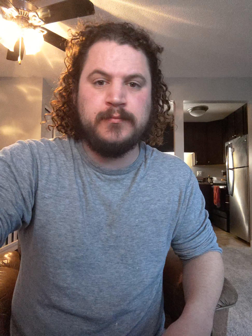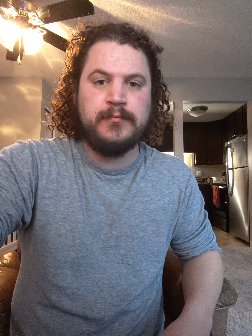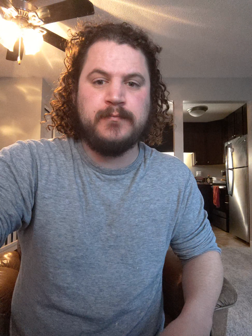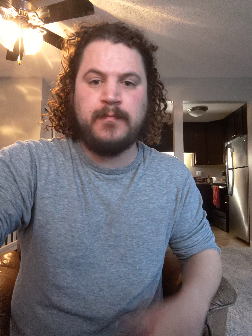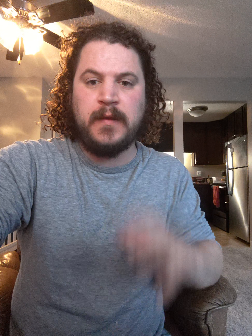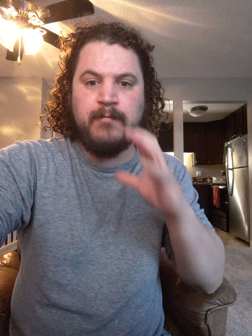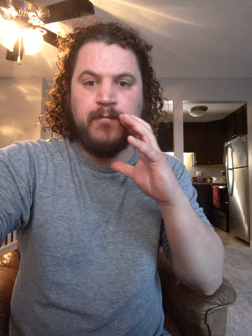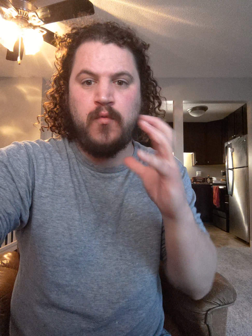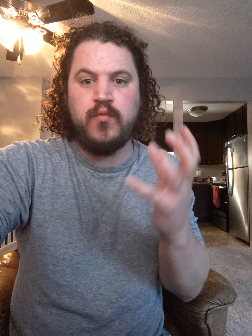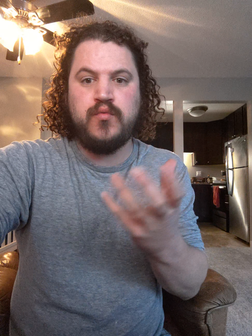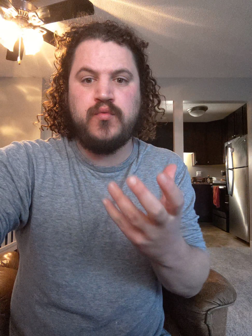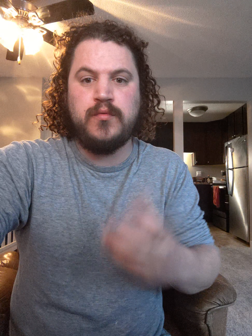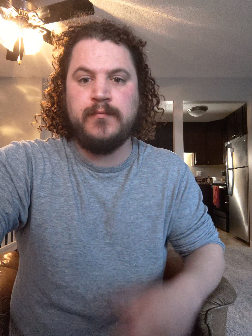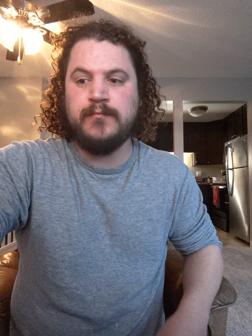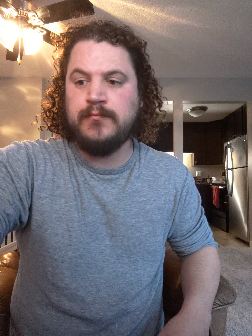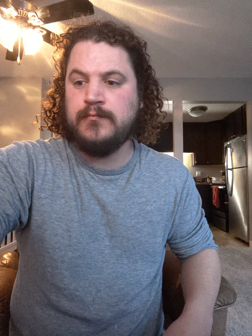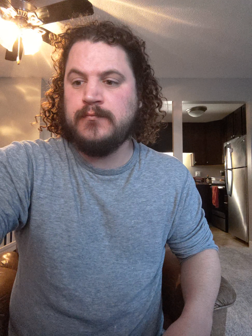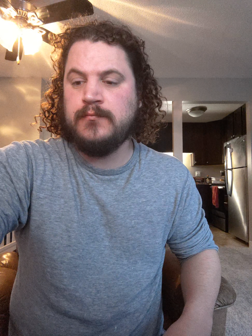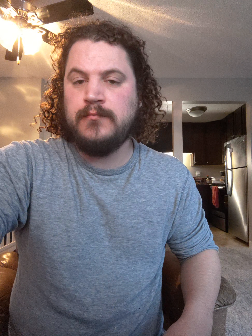balloon